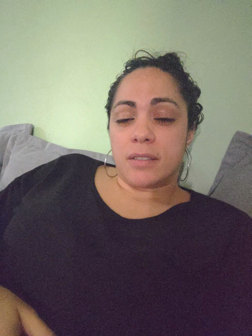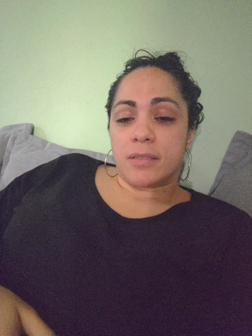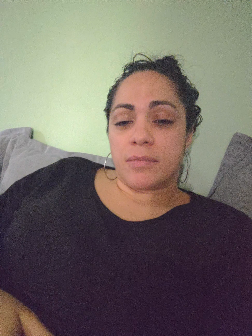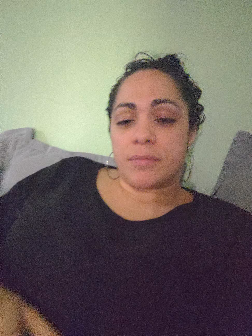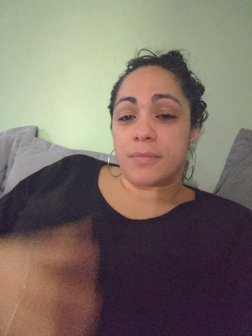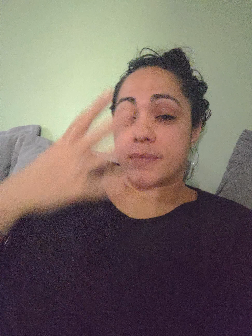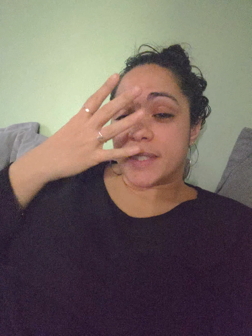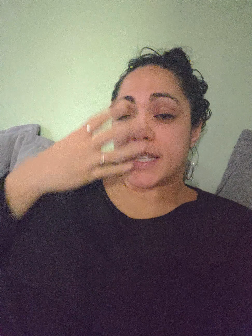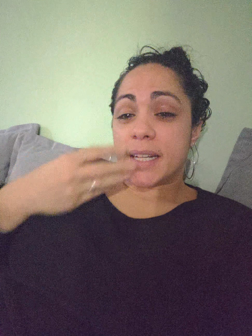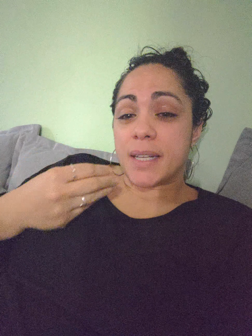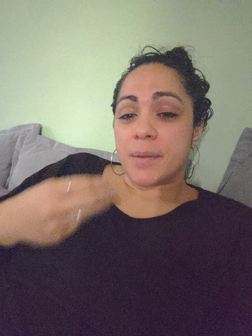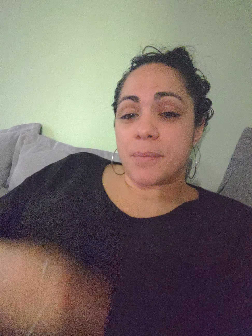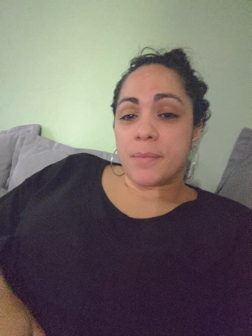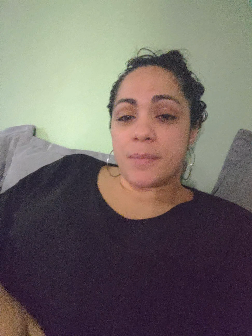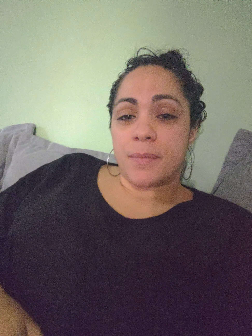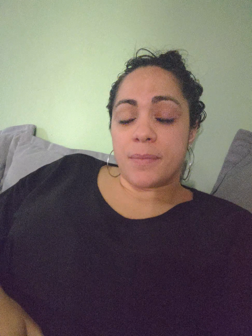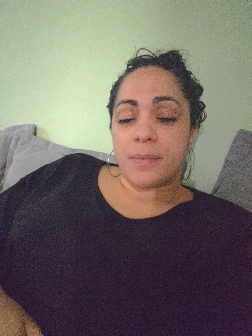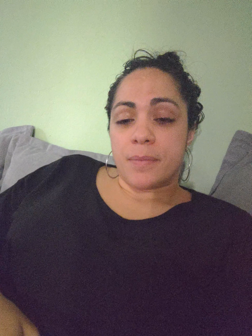sleep